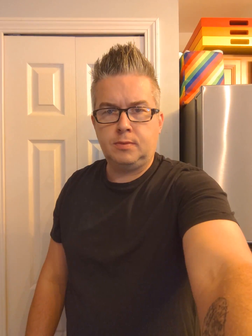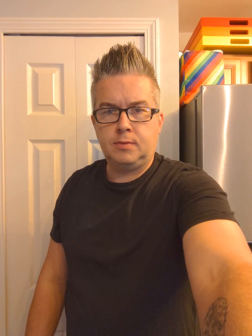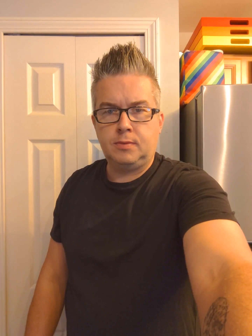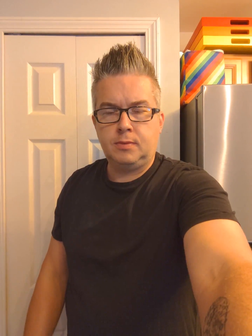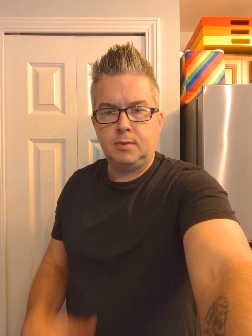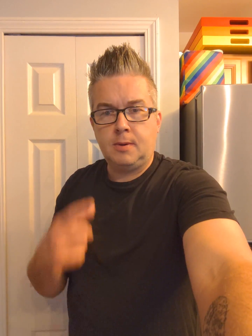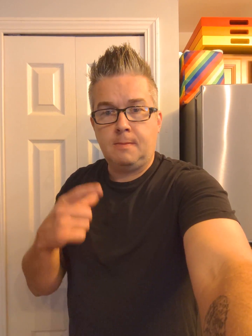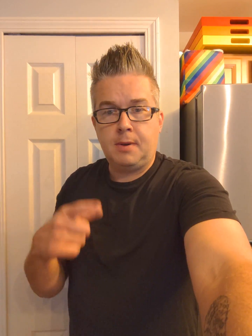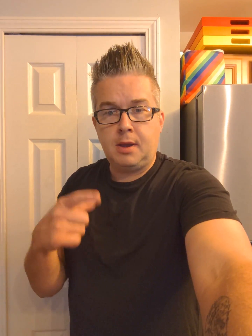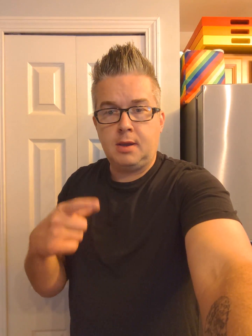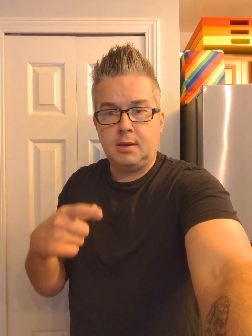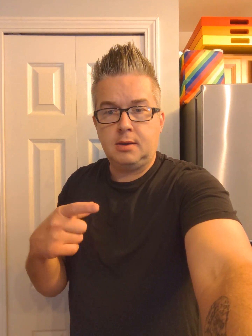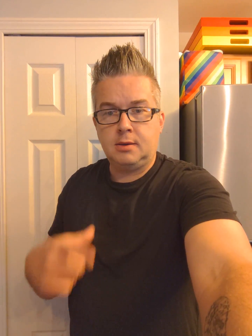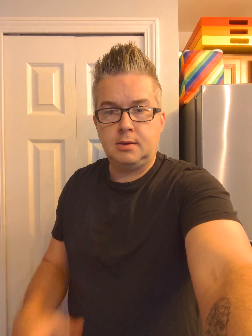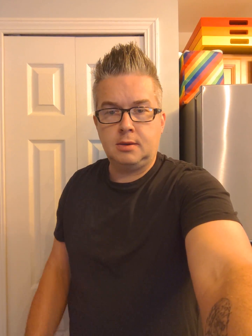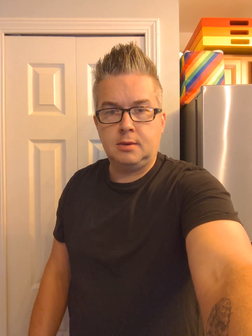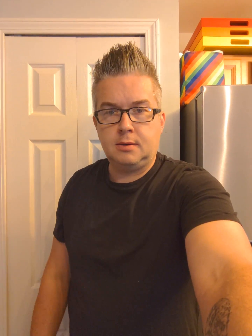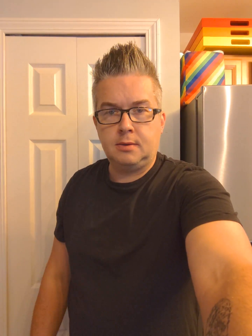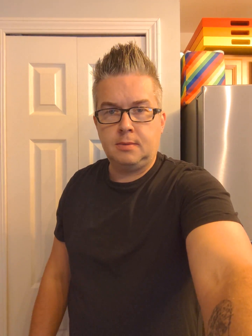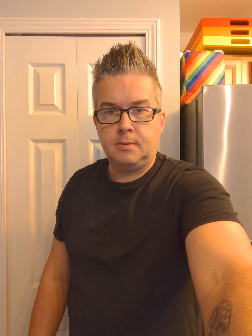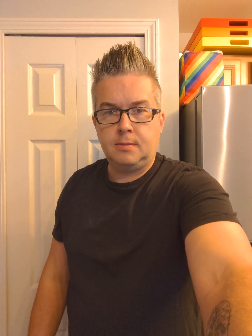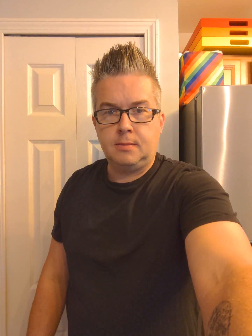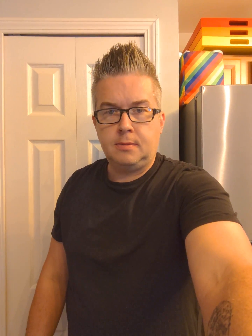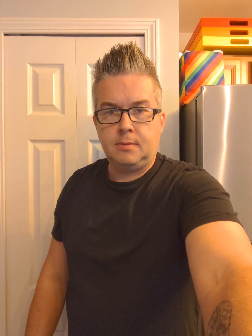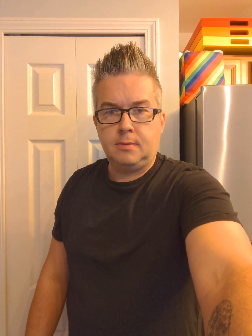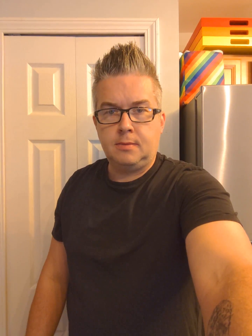plate